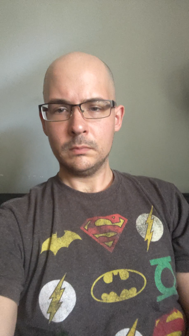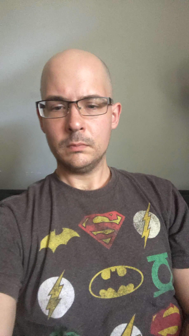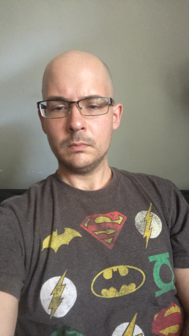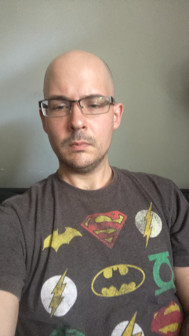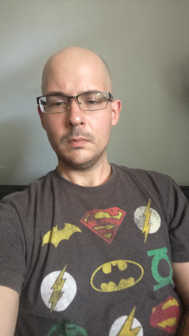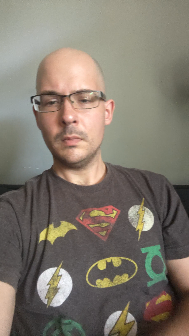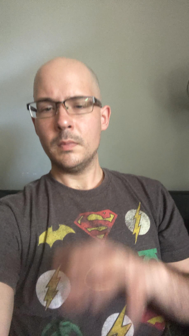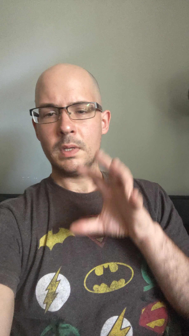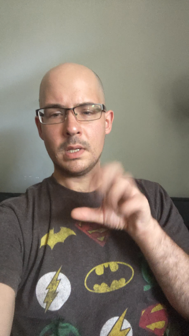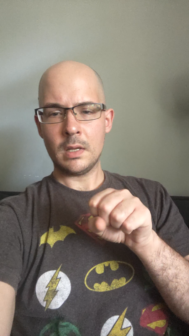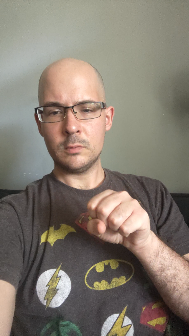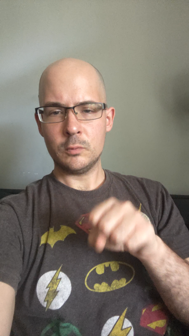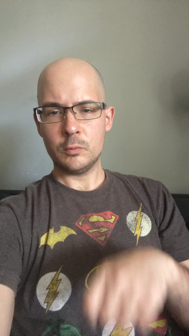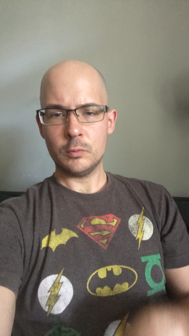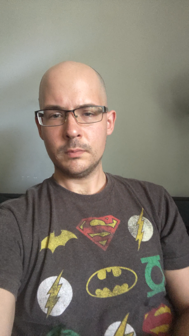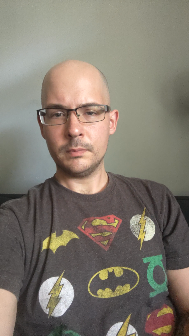catch